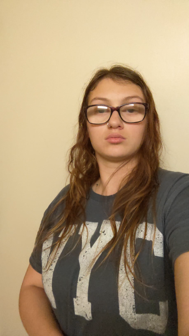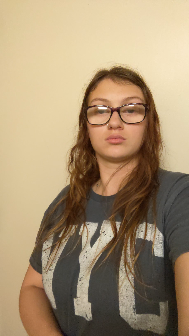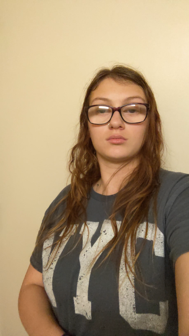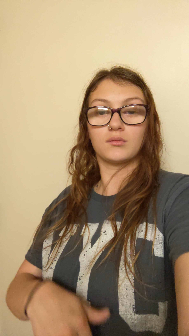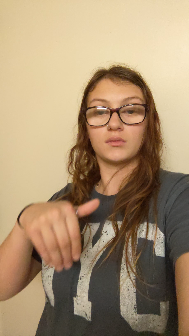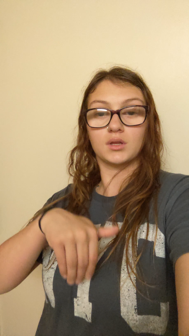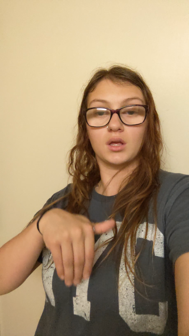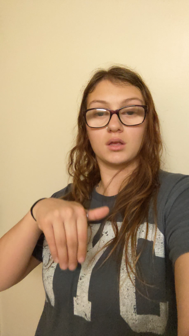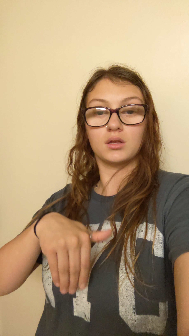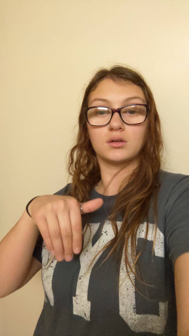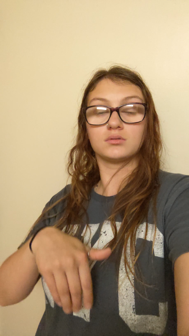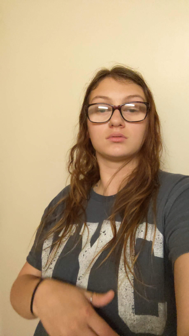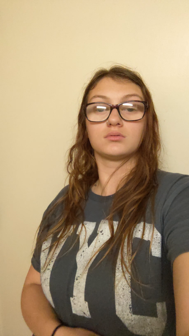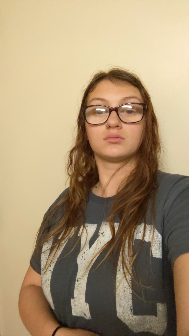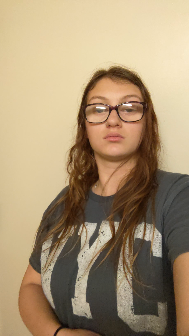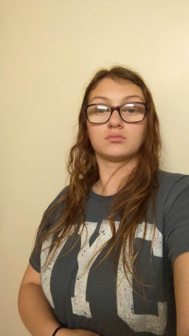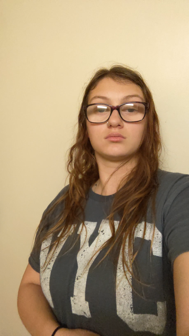night night